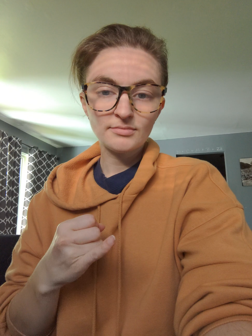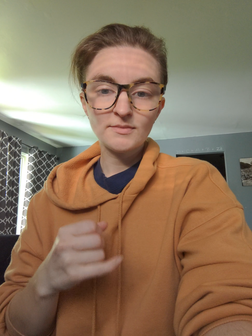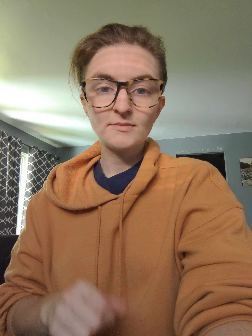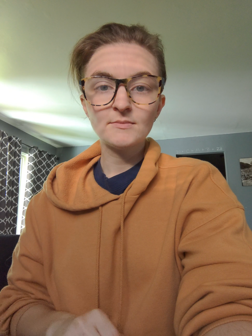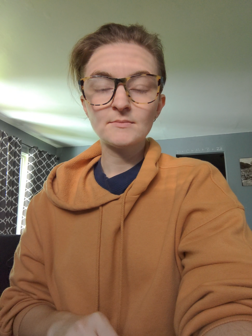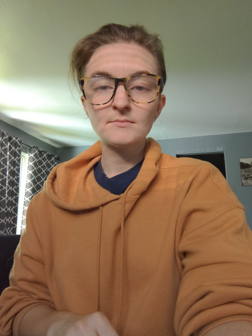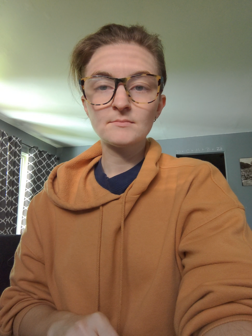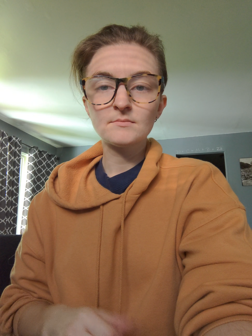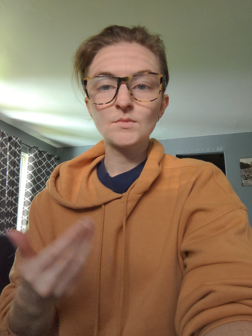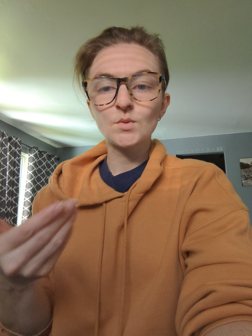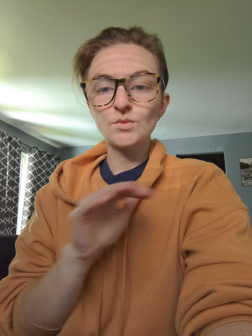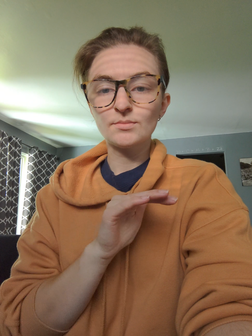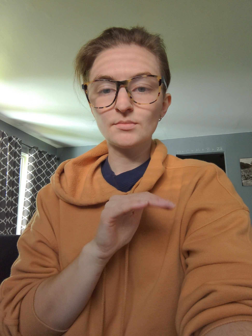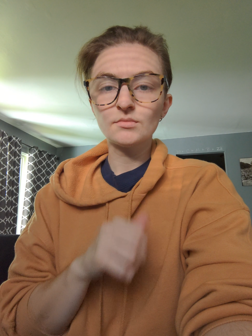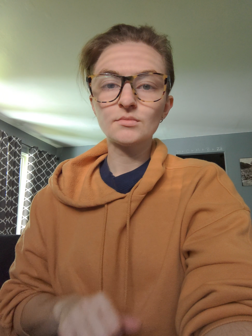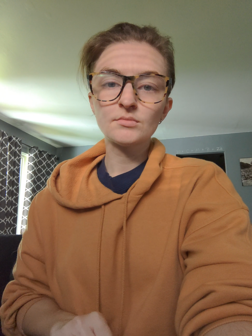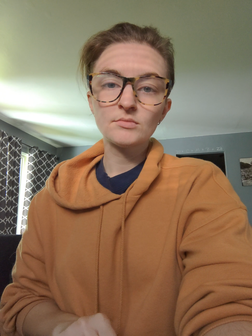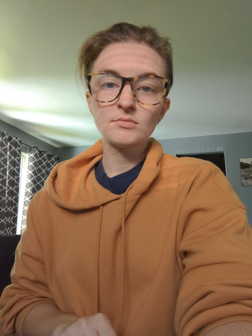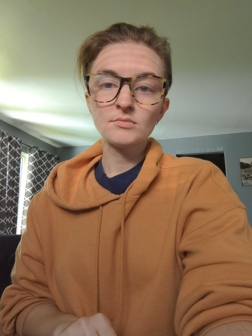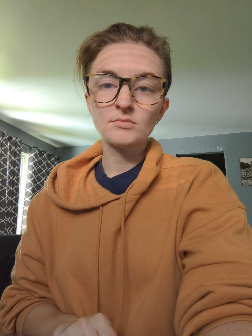cover